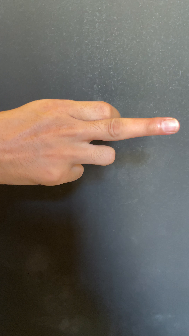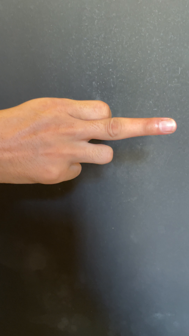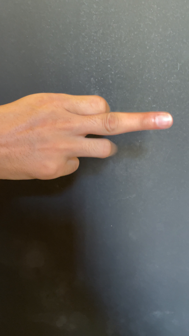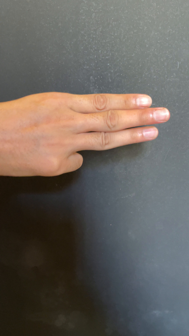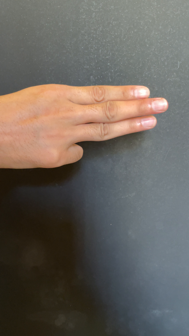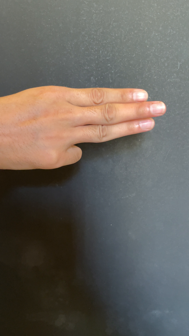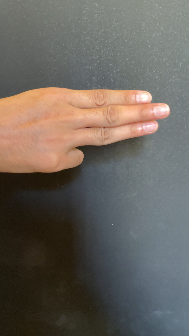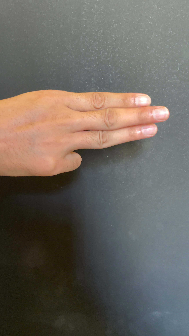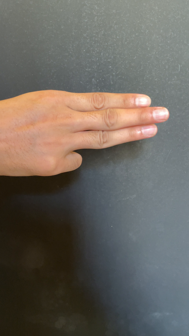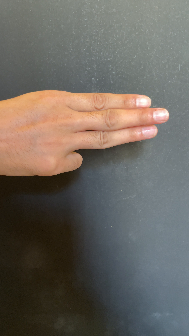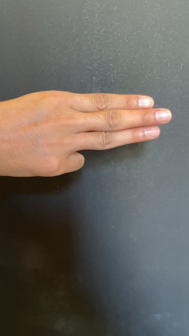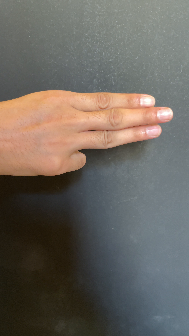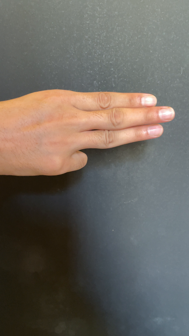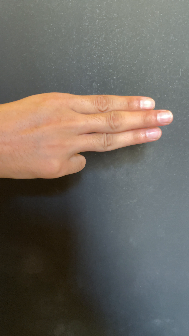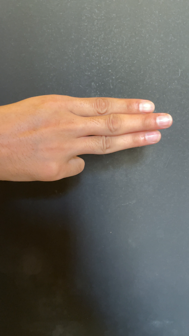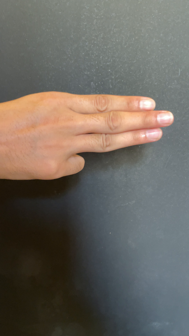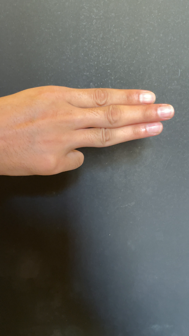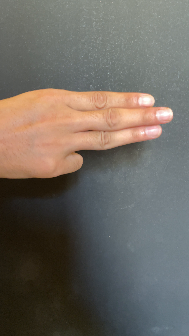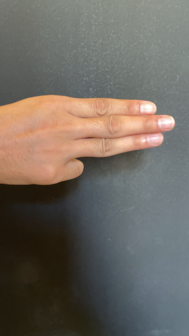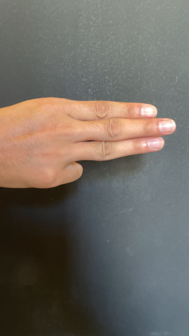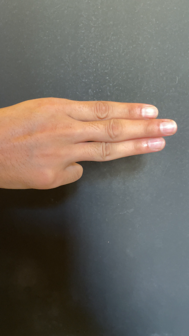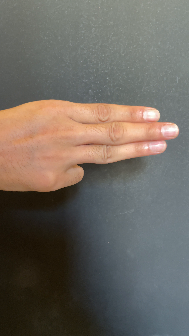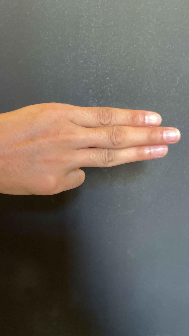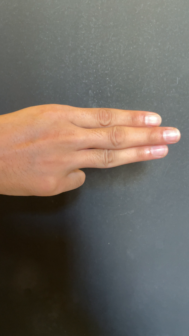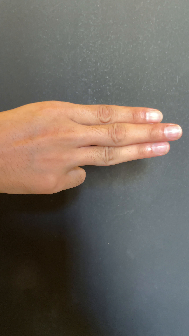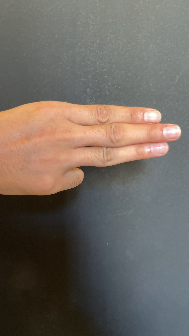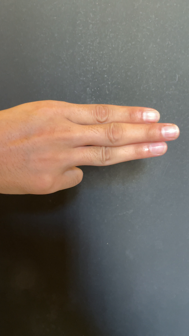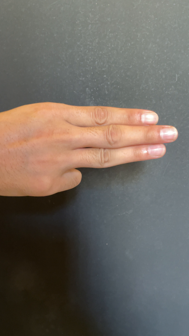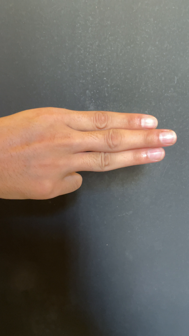घ